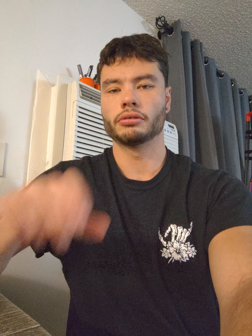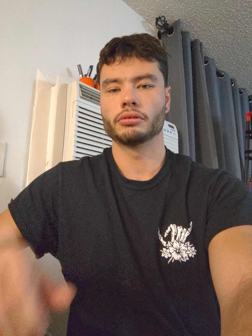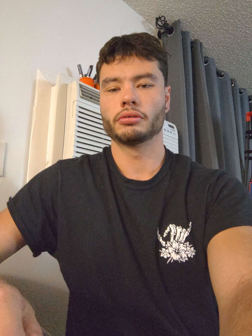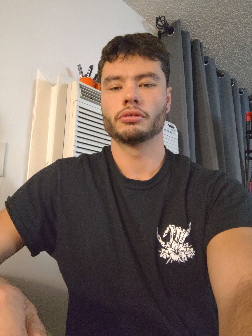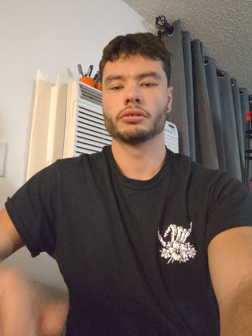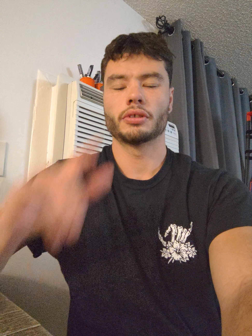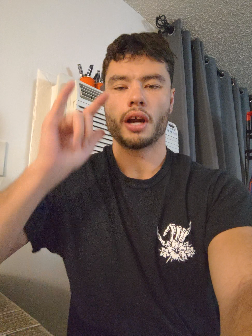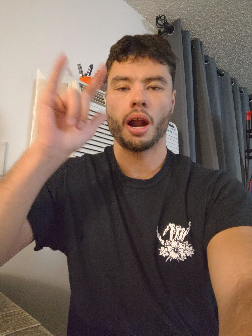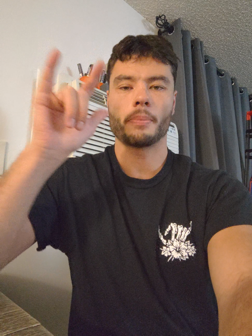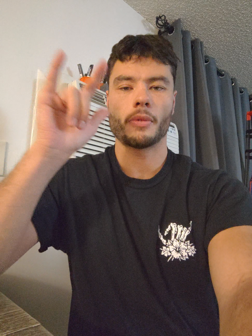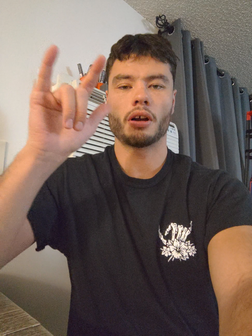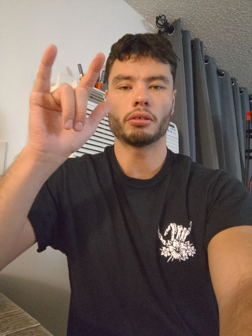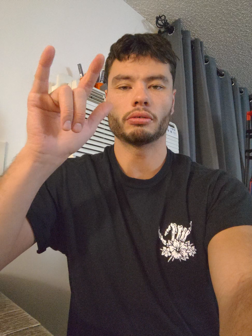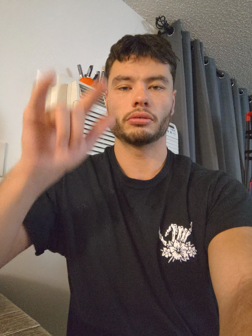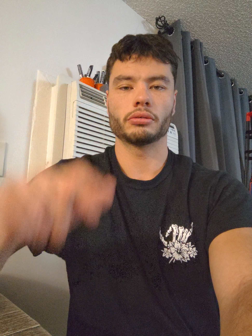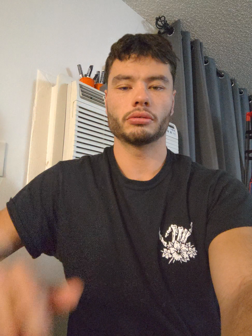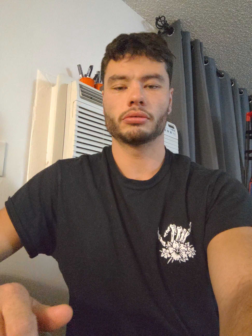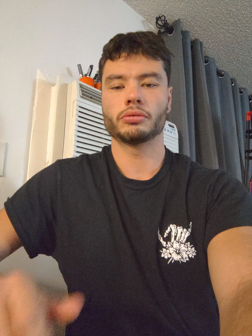airplane